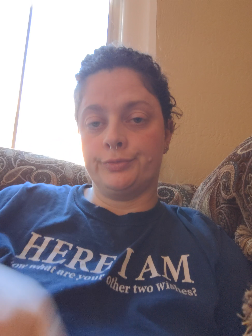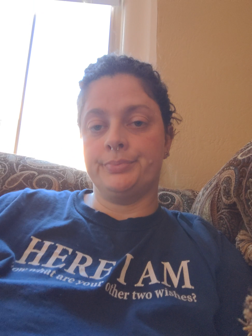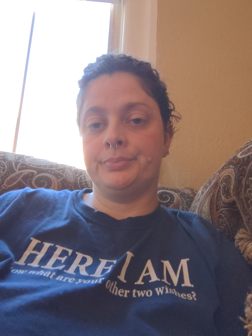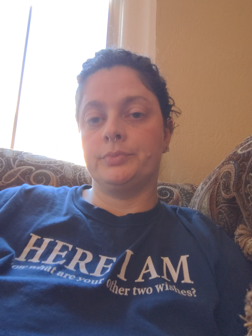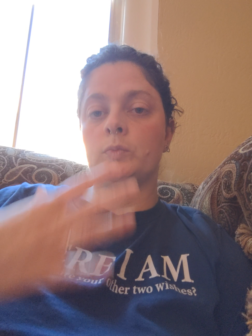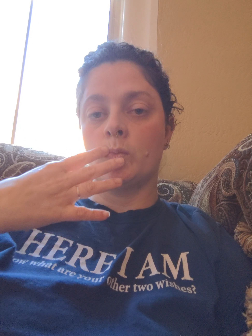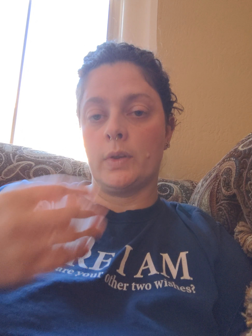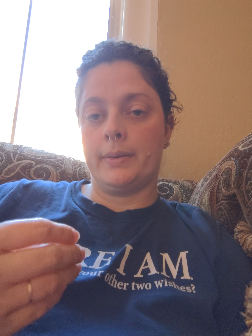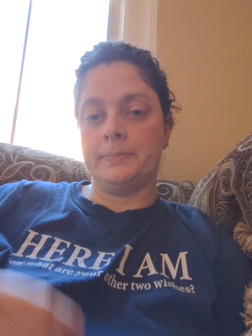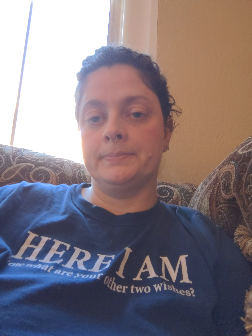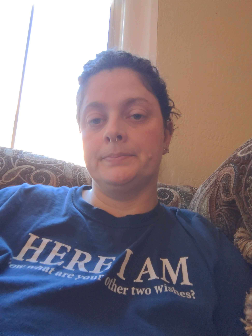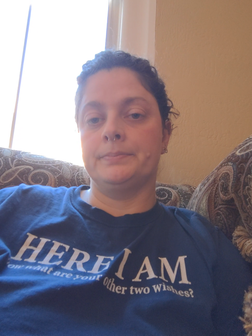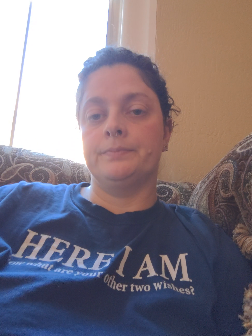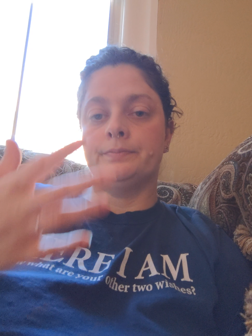wet